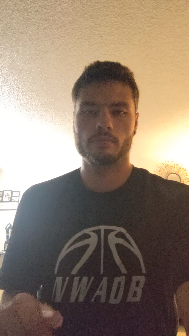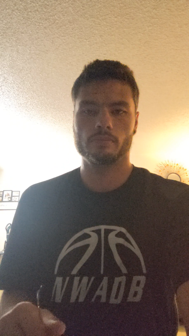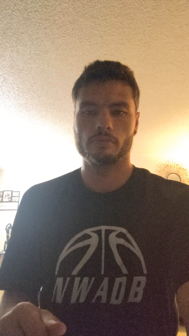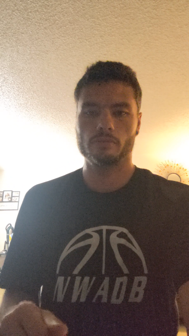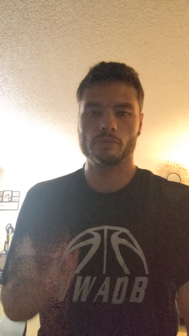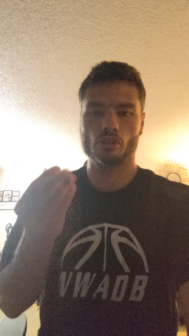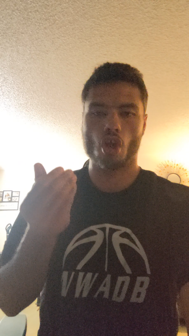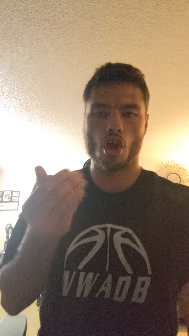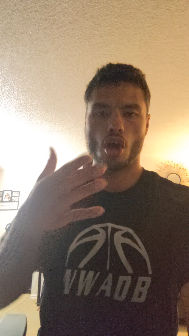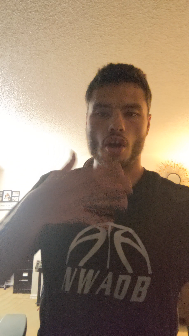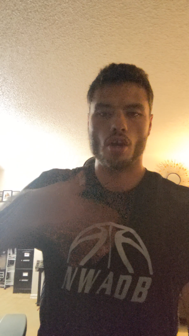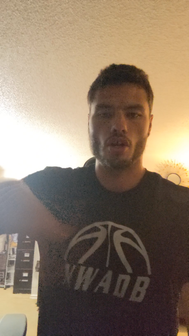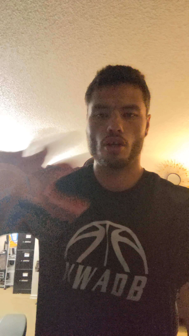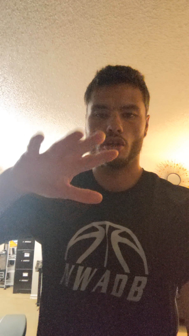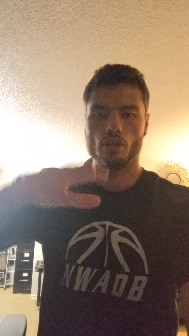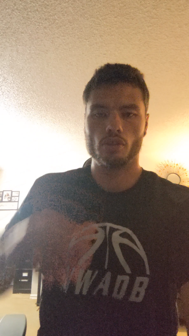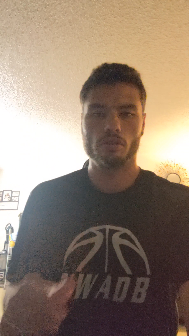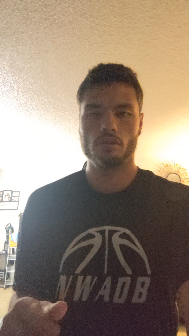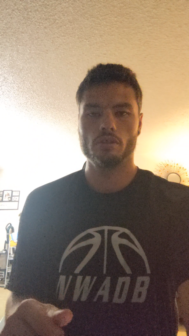garden